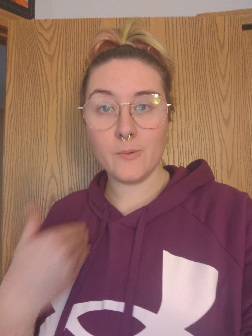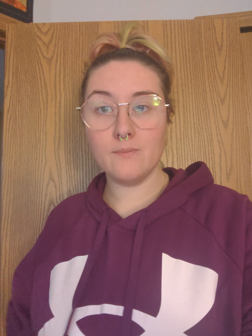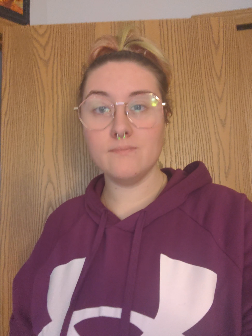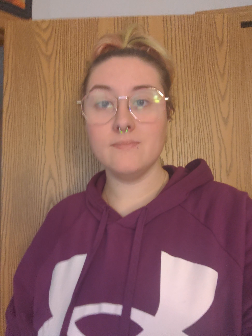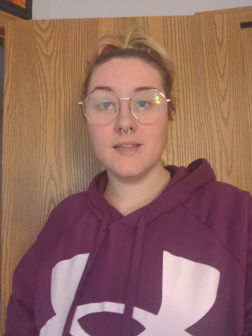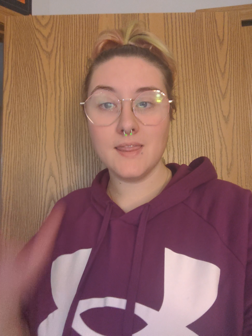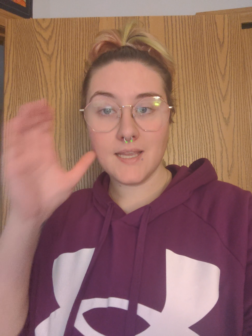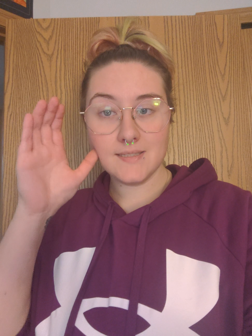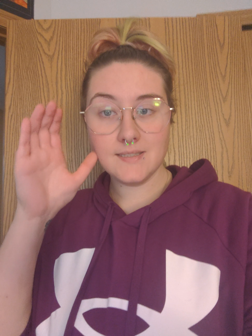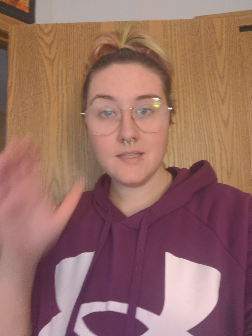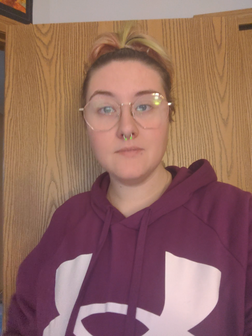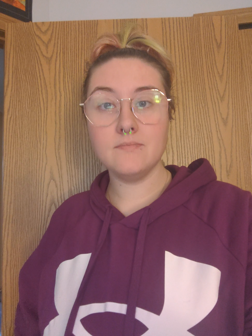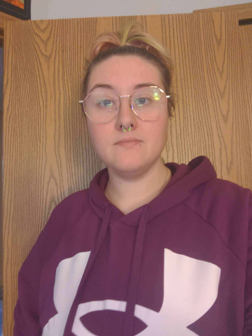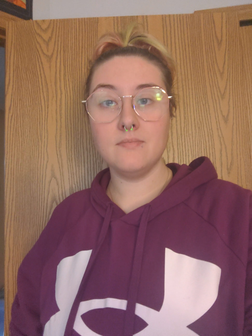listen